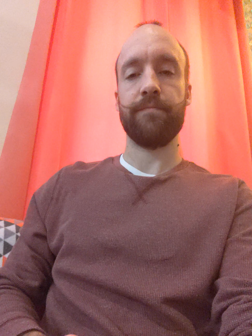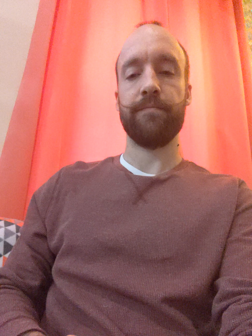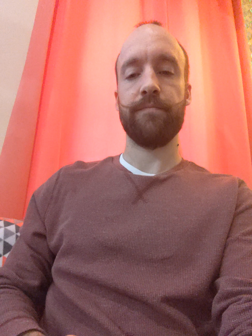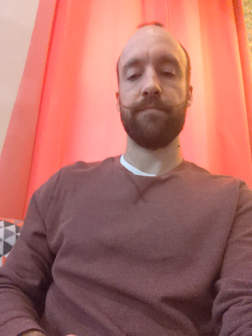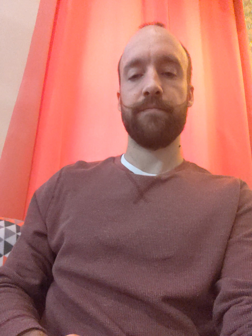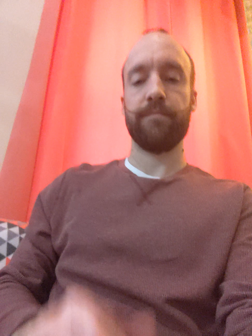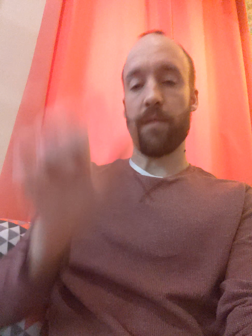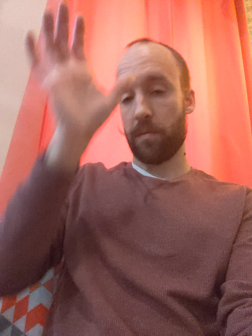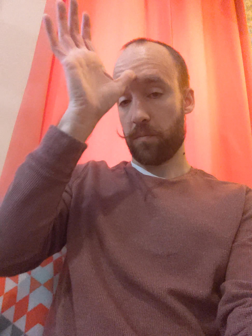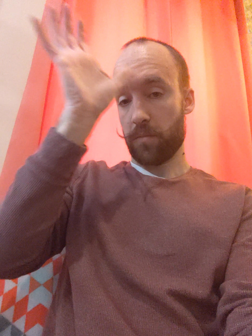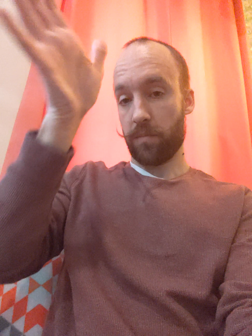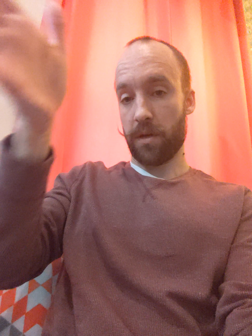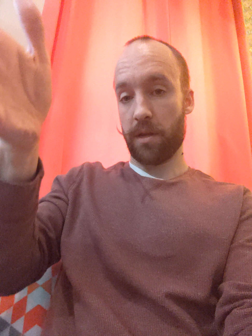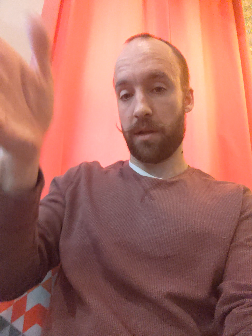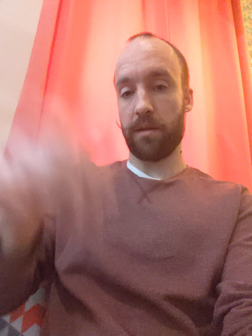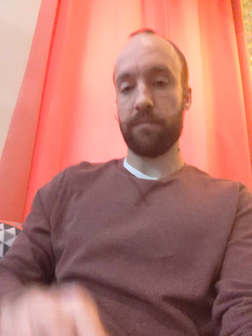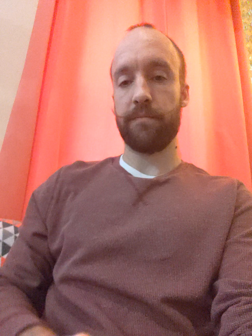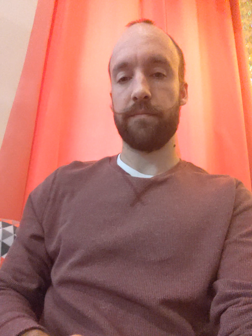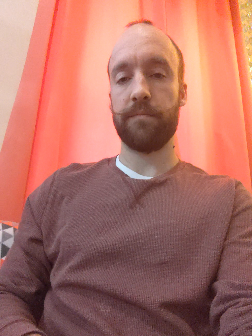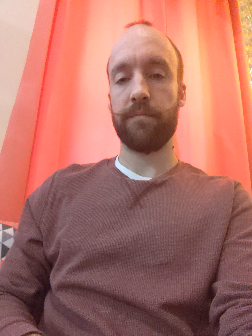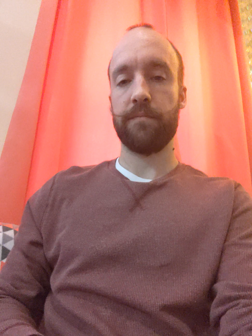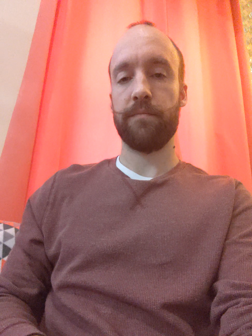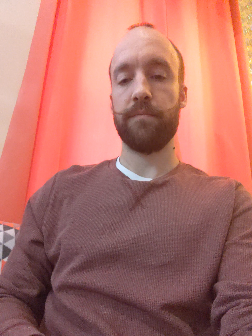grandpa